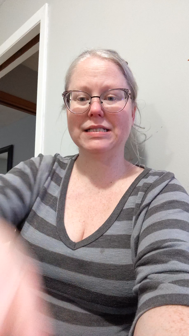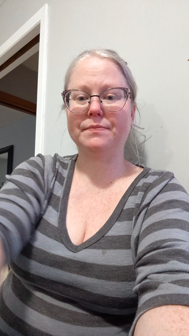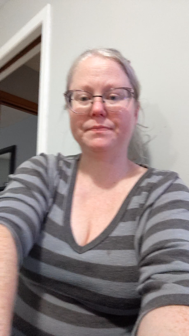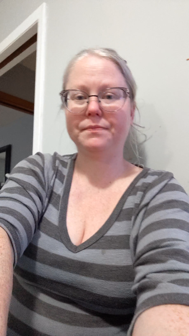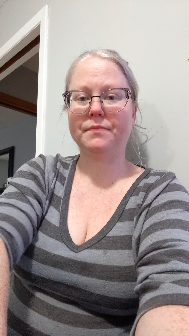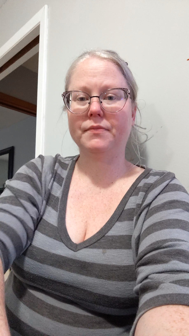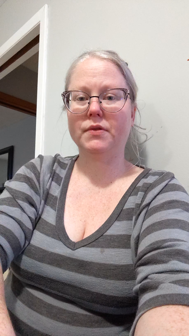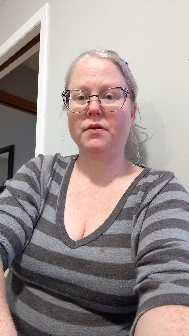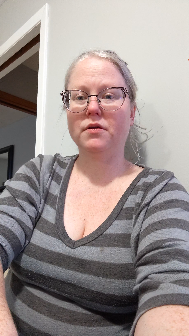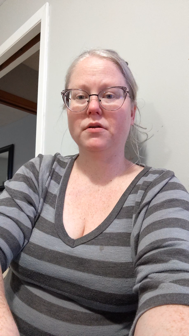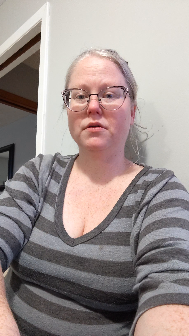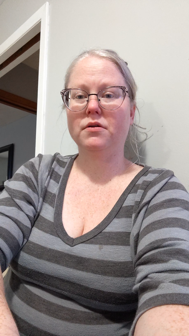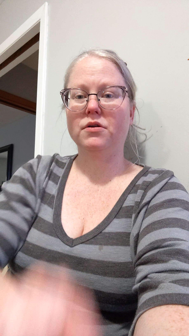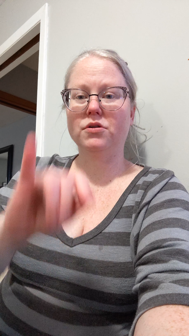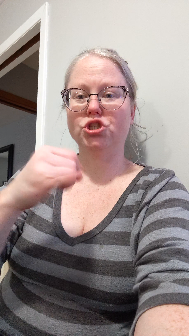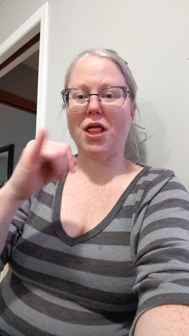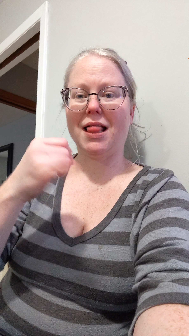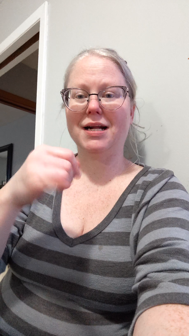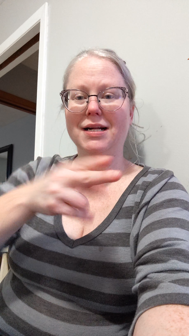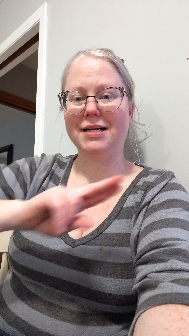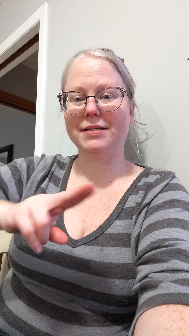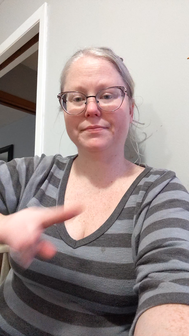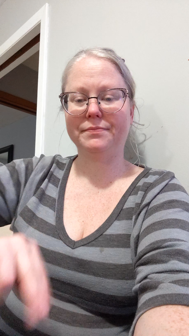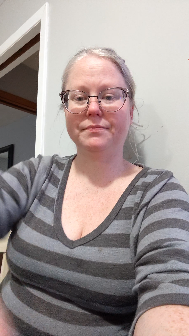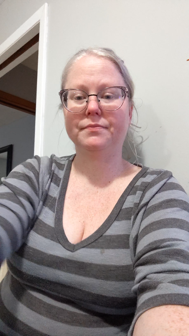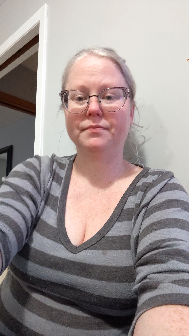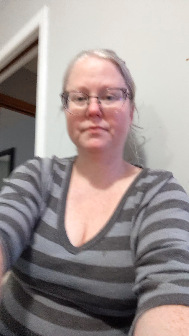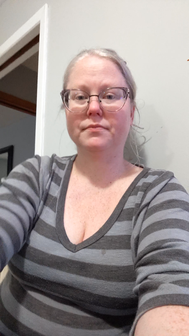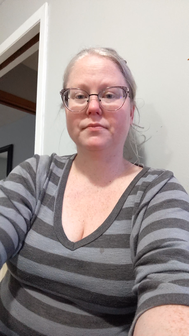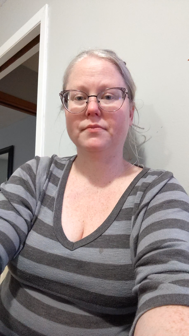jelly